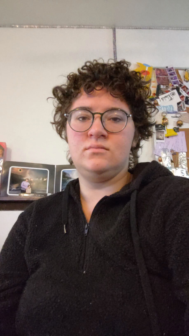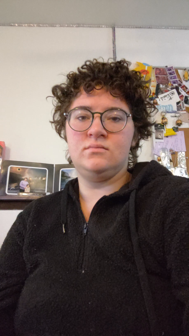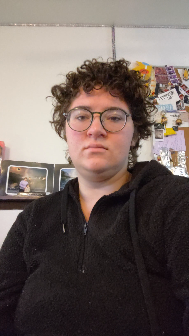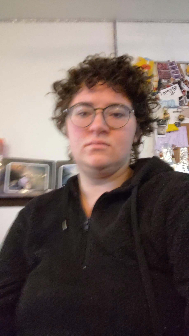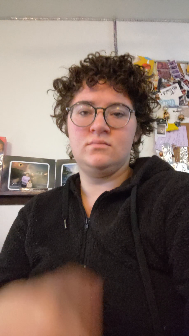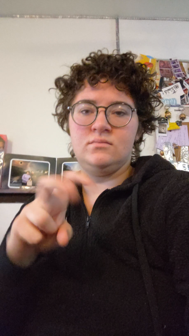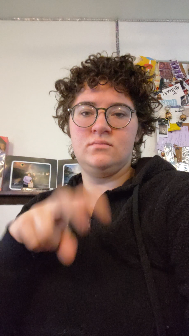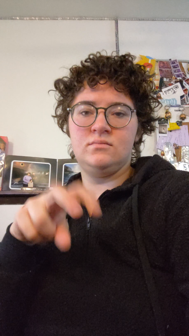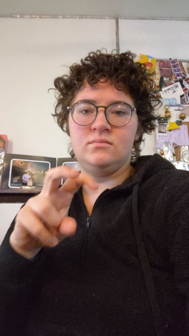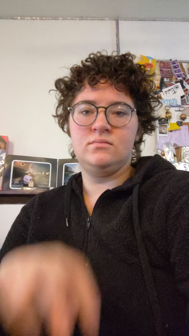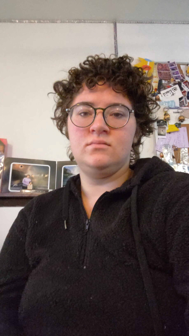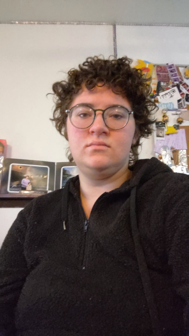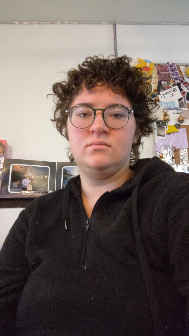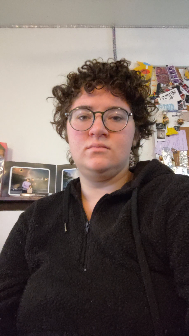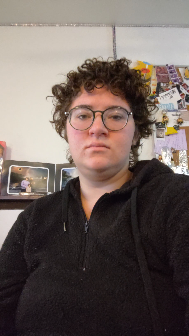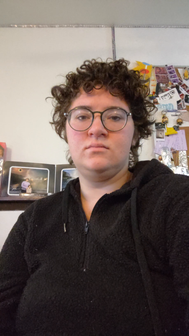potato